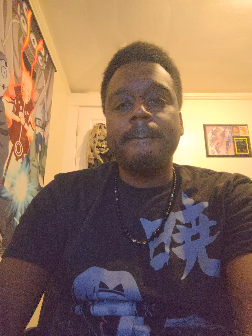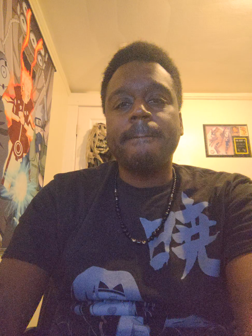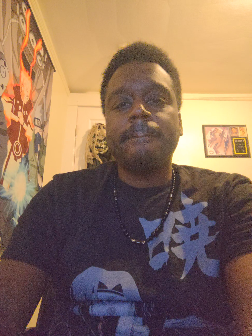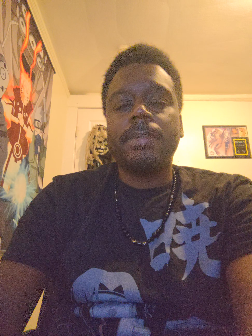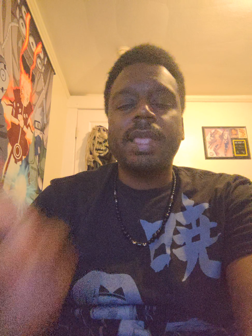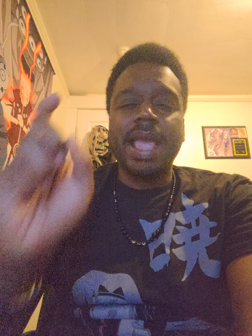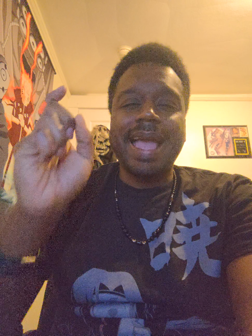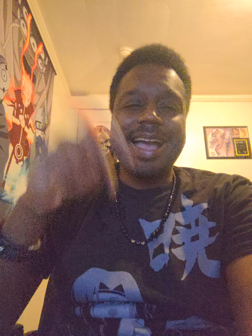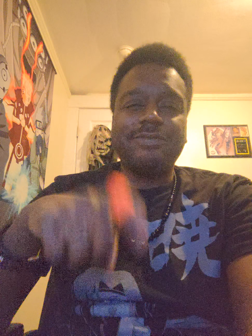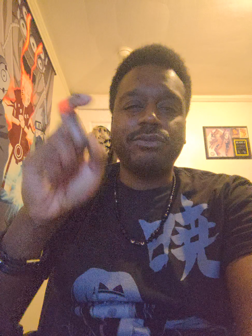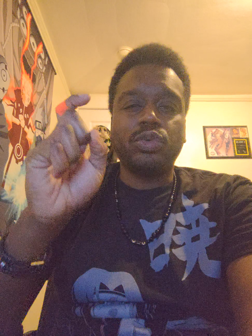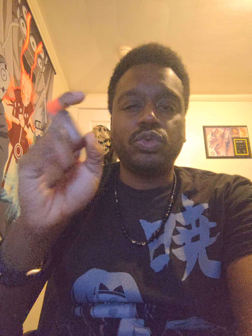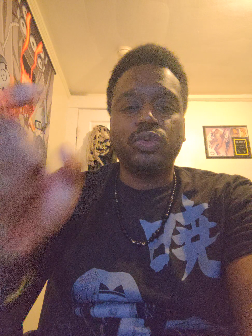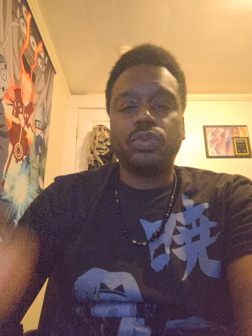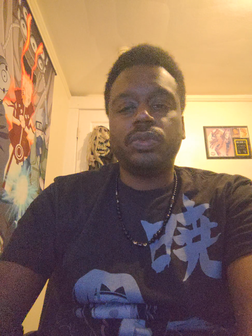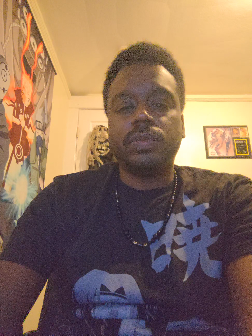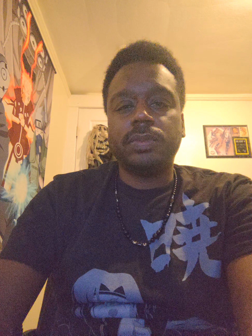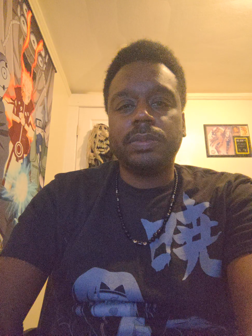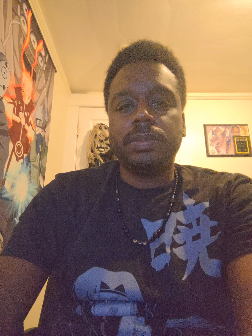have to